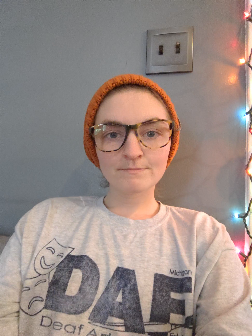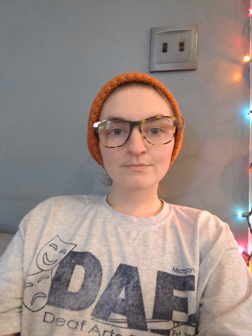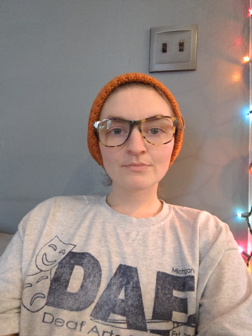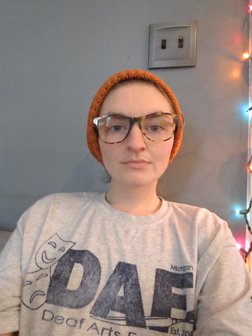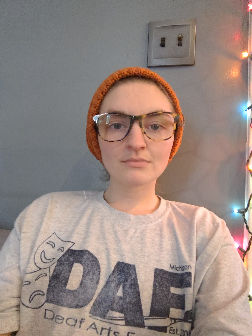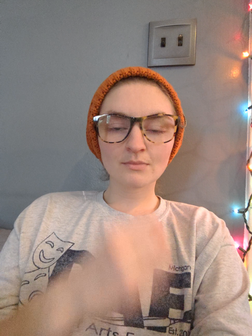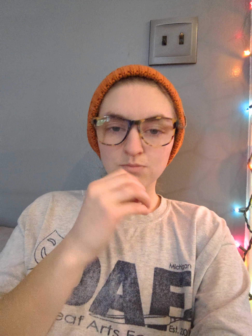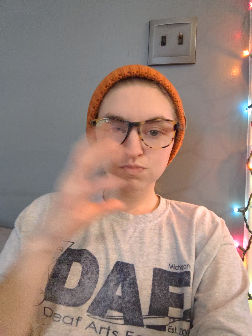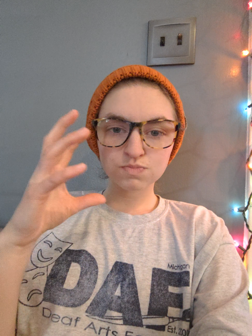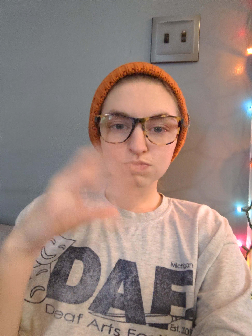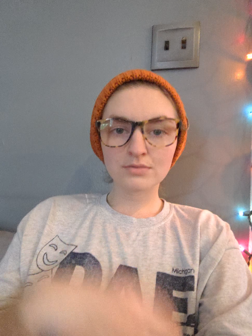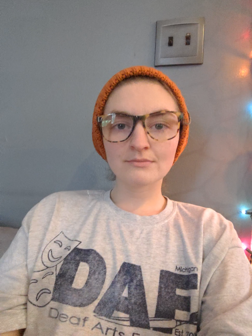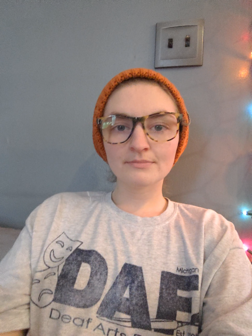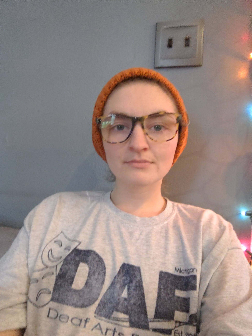balloon